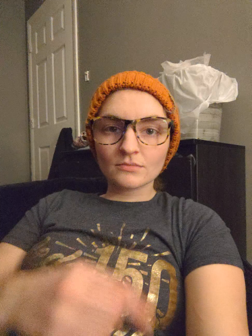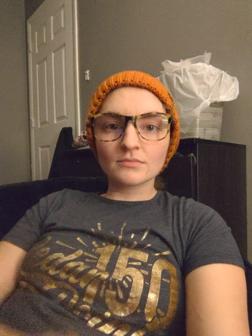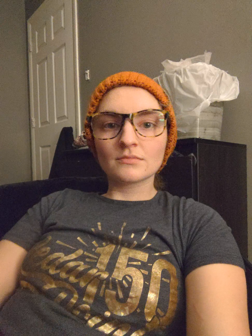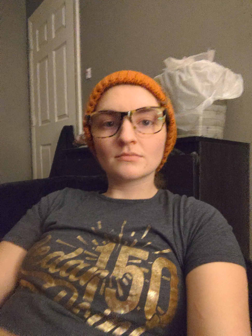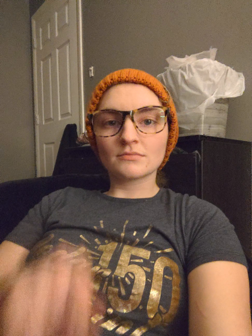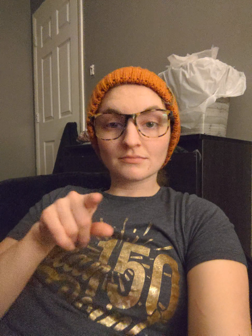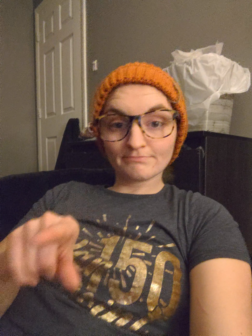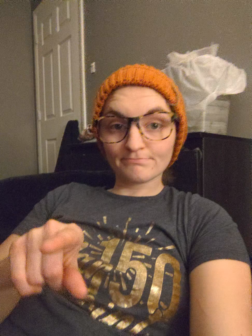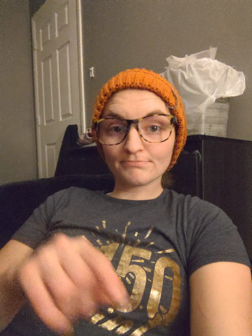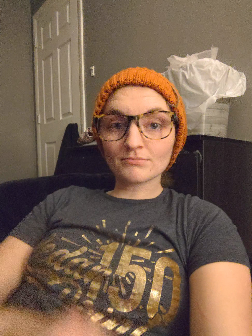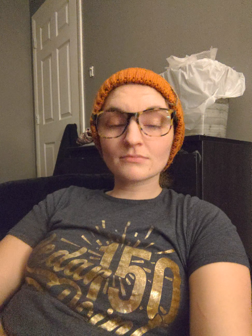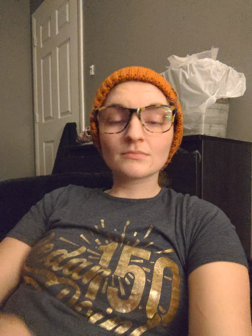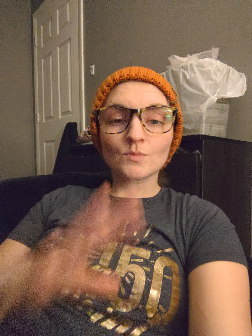he/she/it